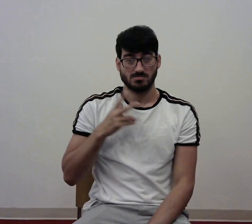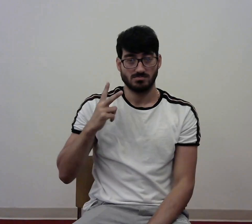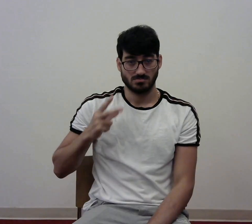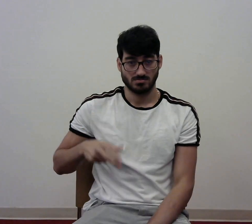qız